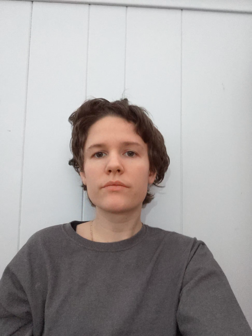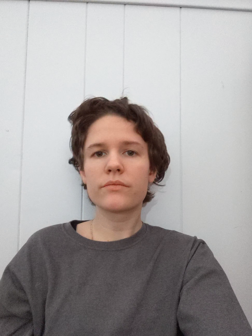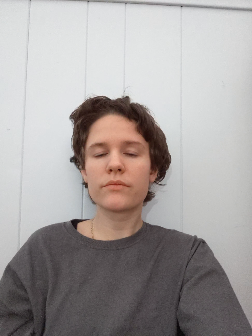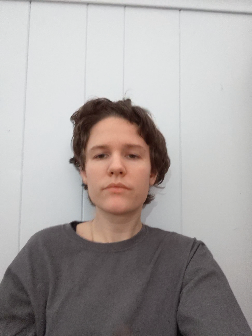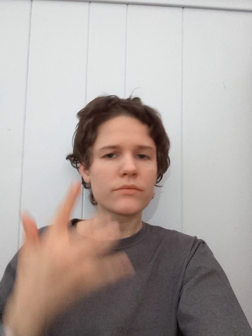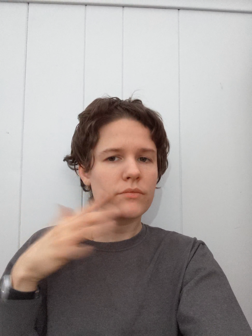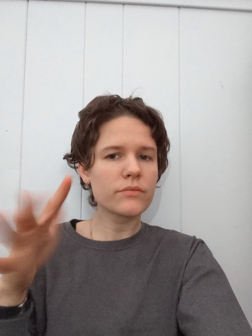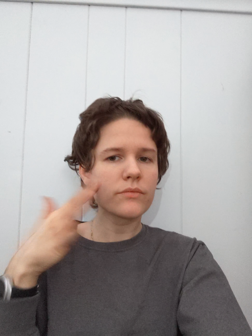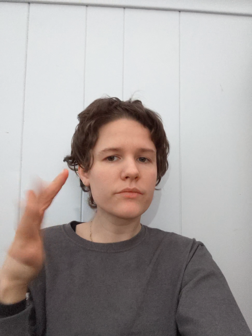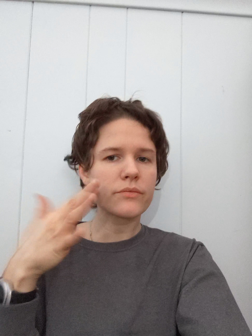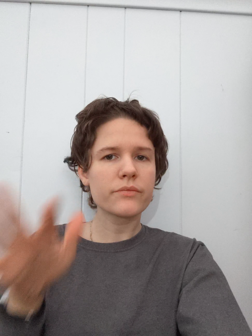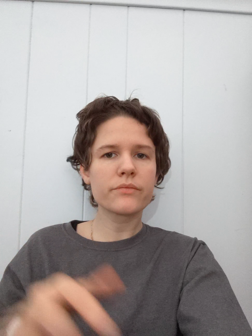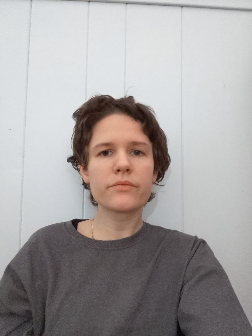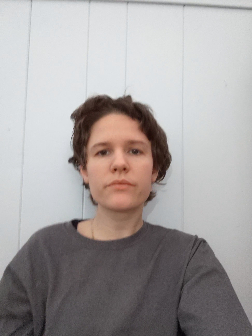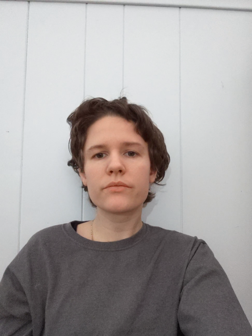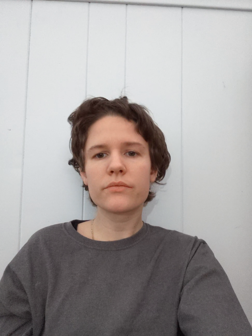noisy